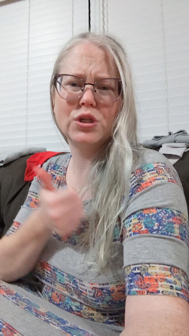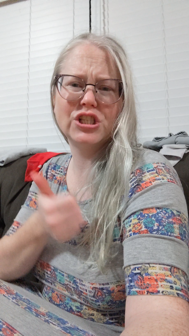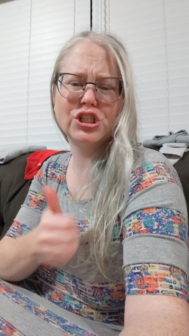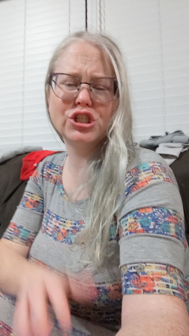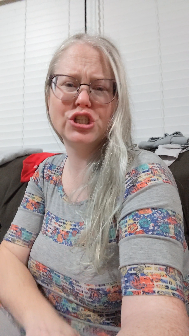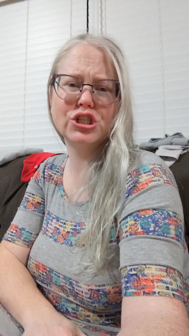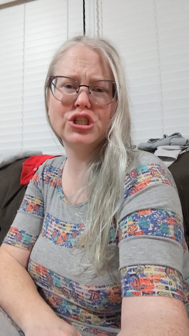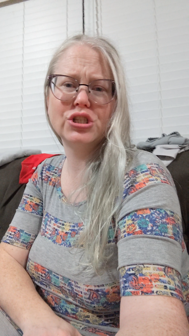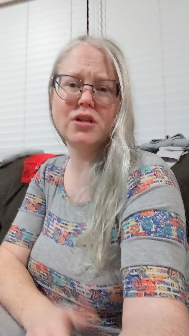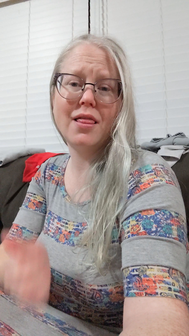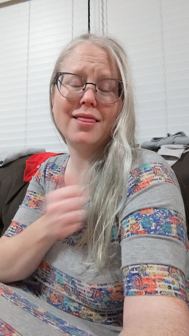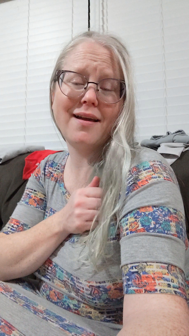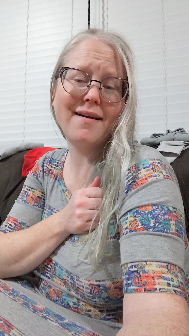love